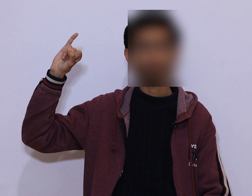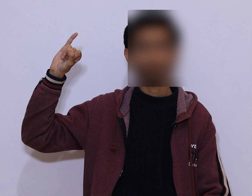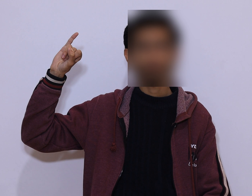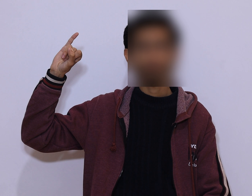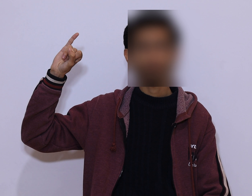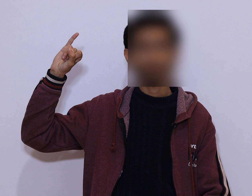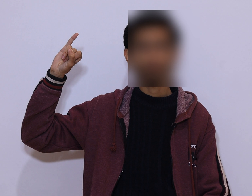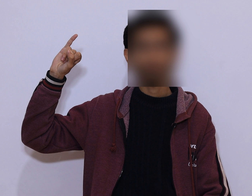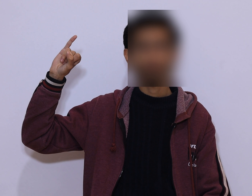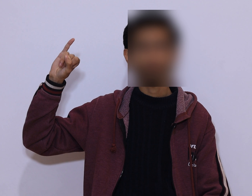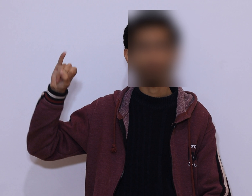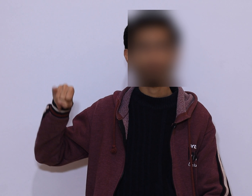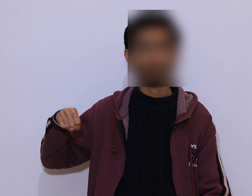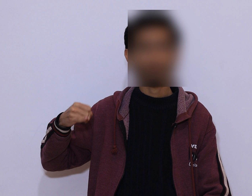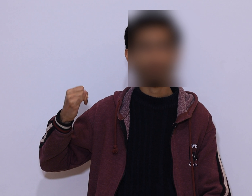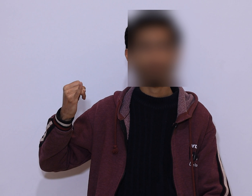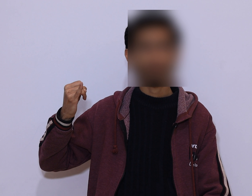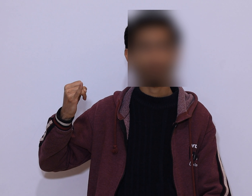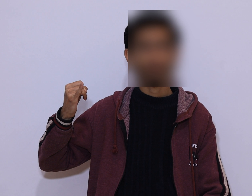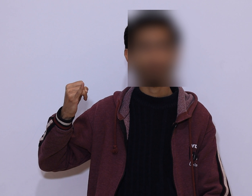ج